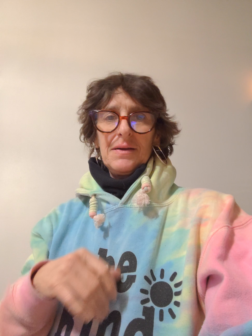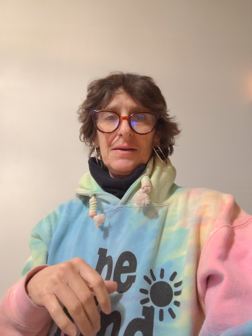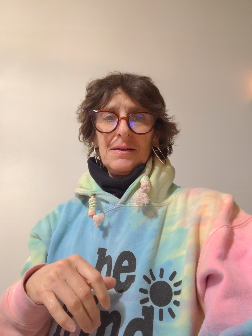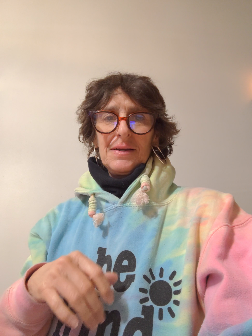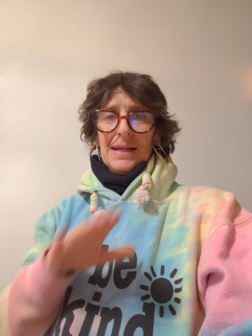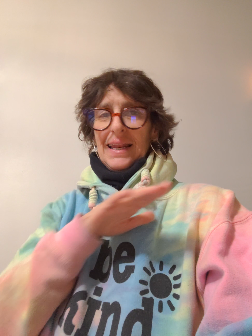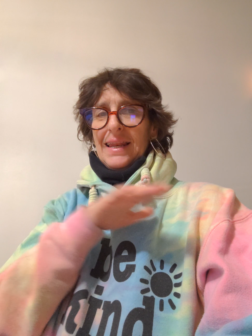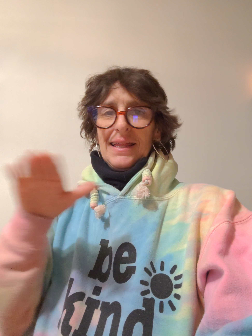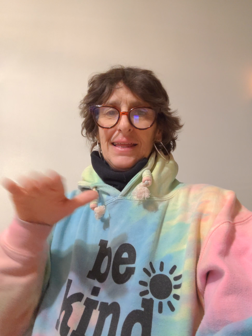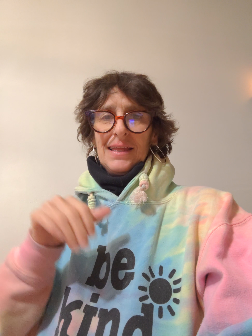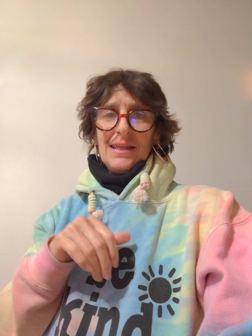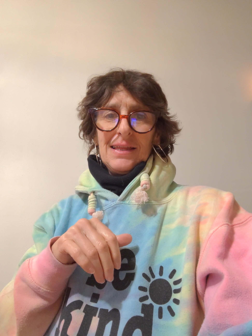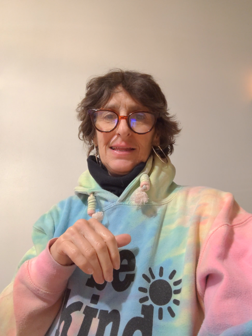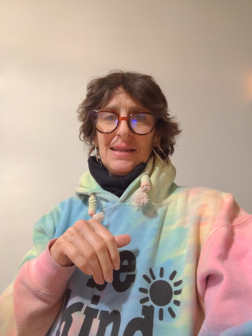clean